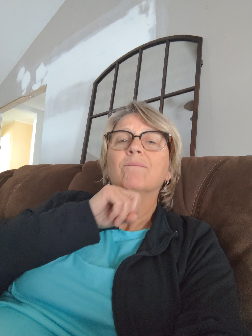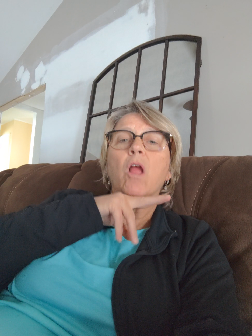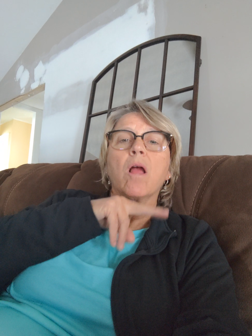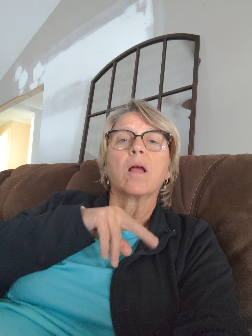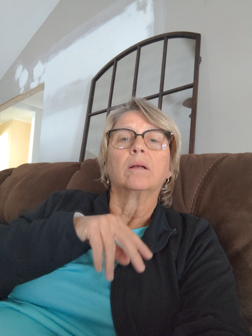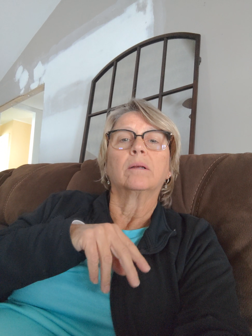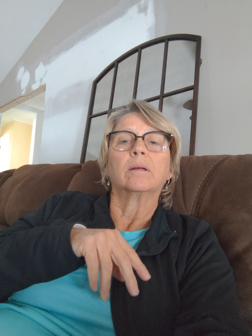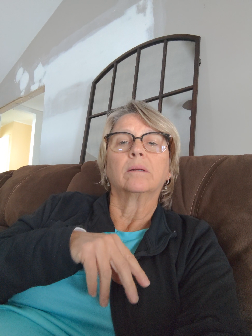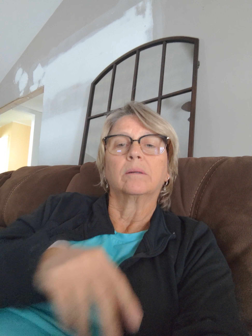frog